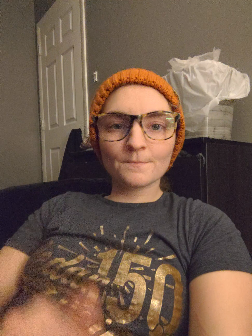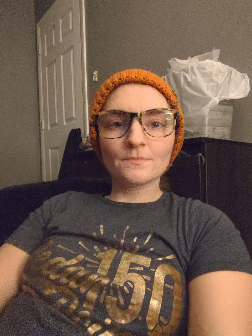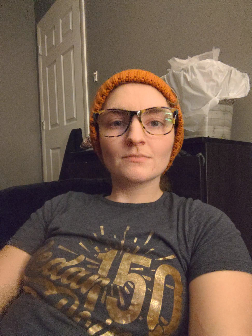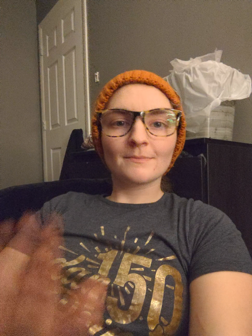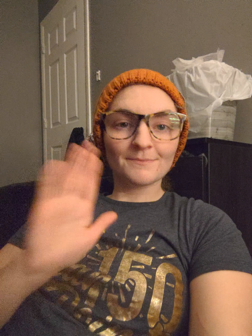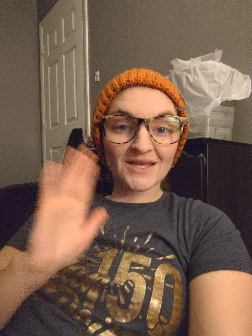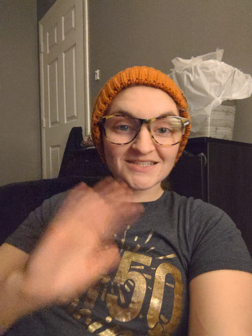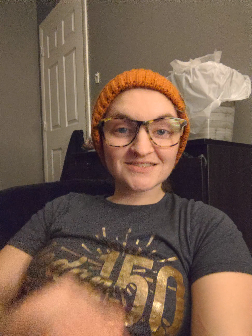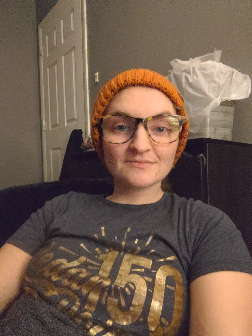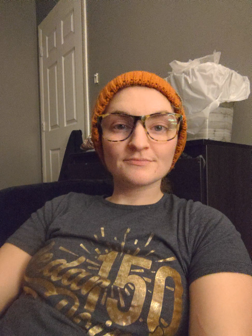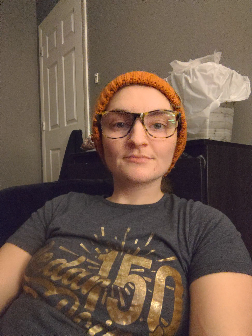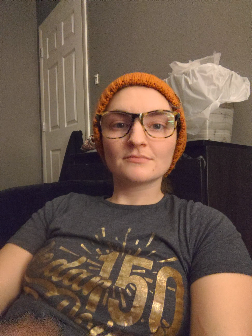bye